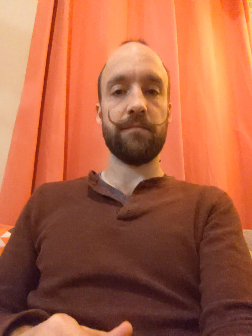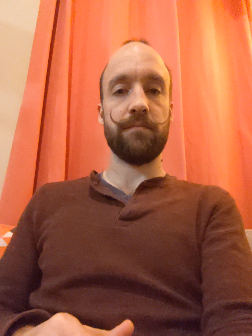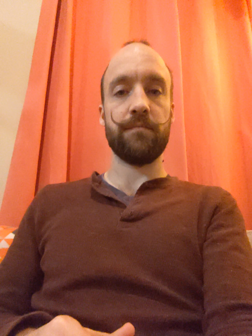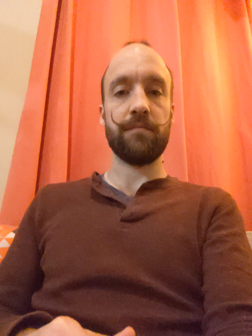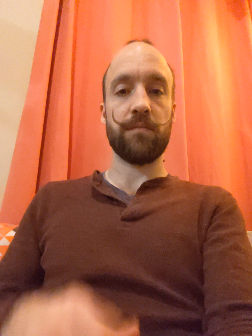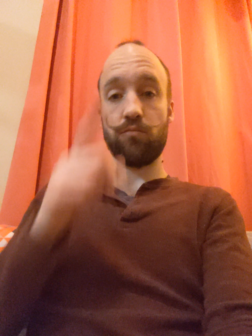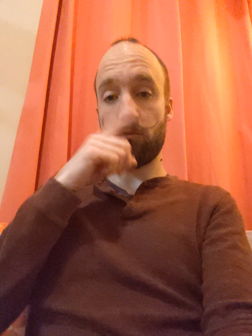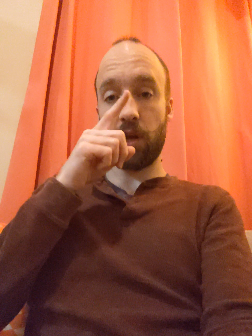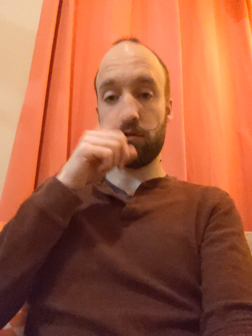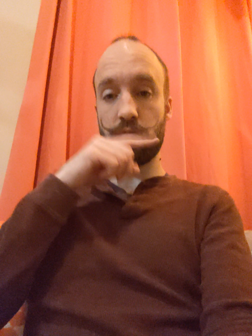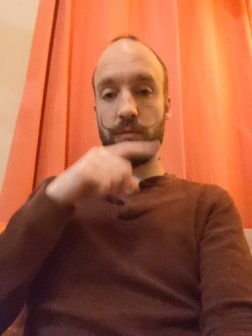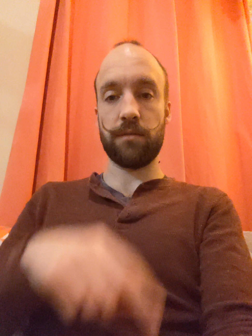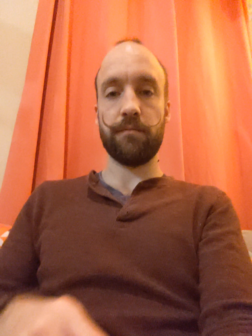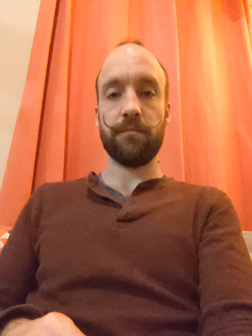mouse